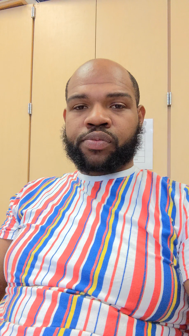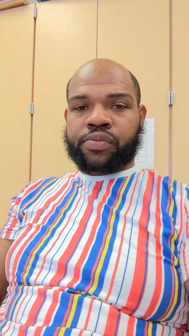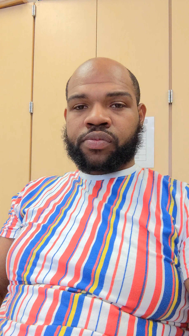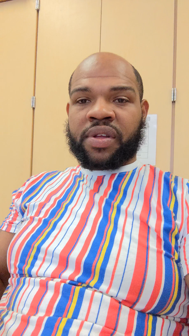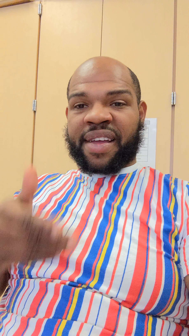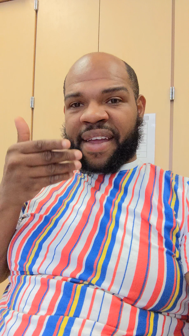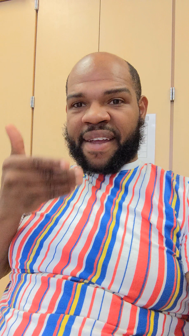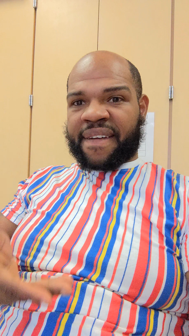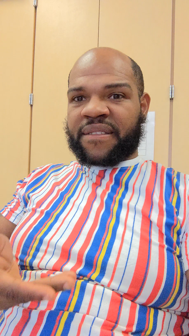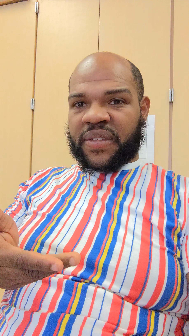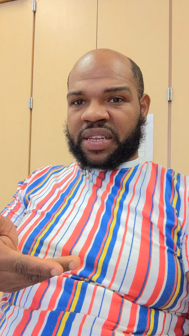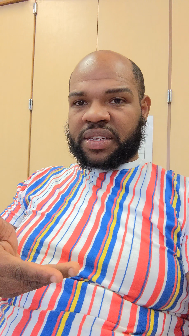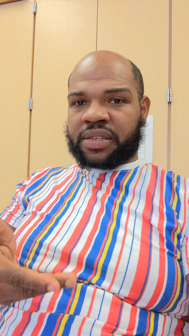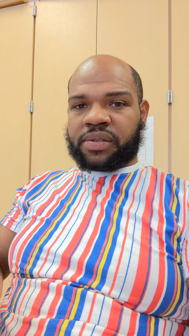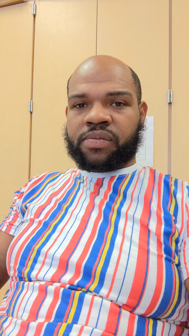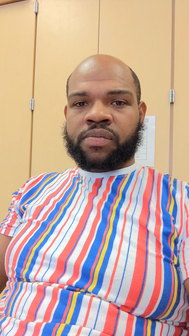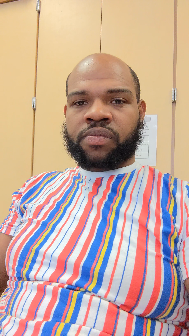heavy